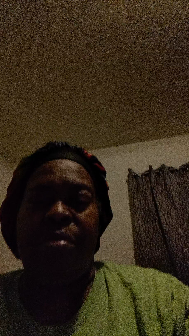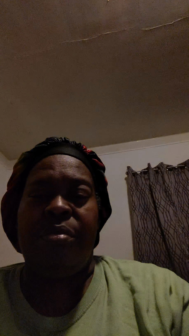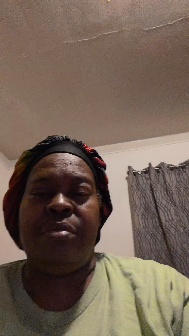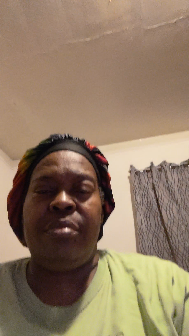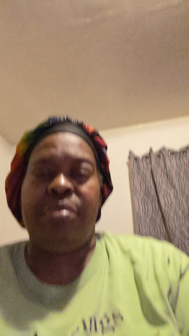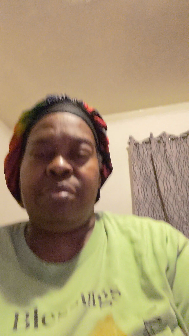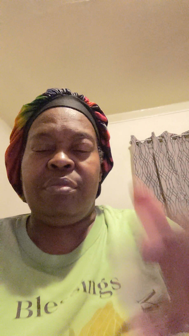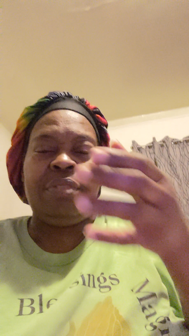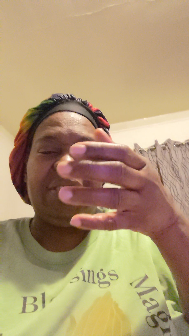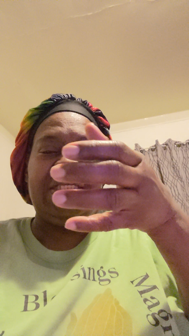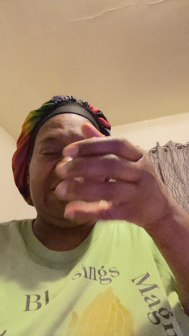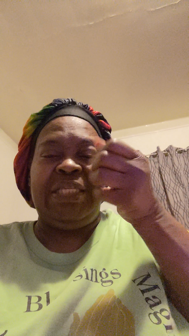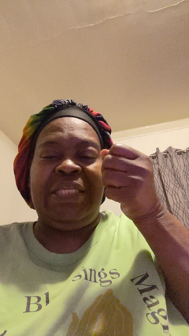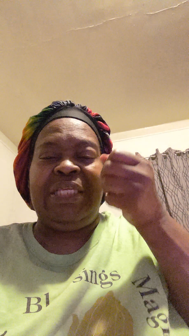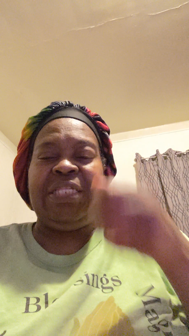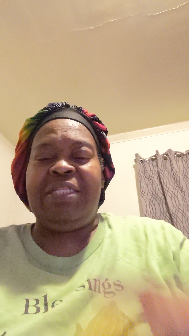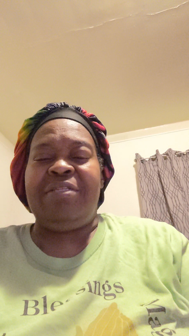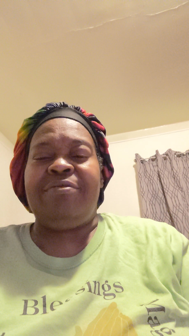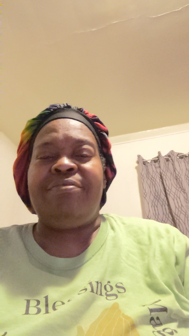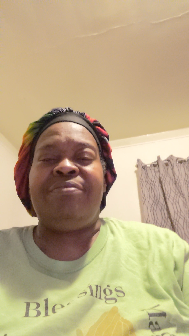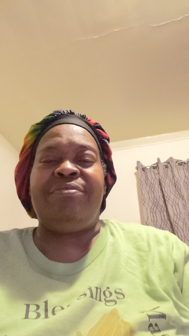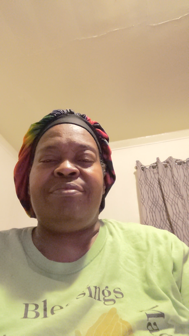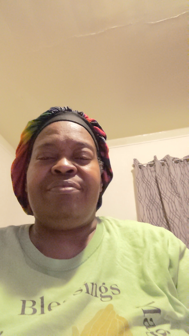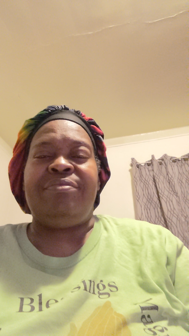get